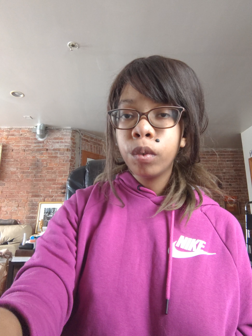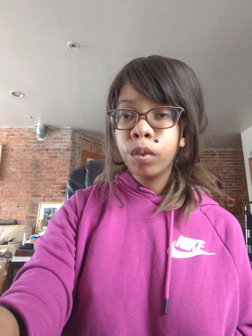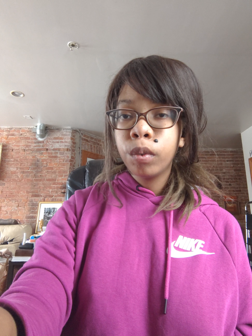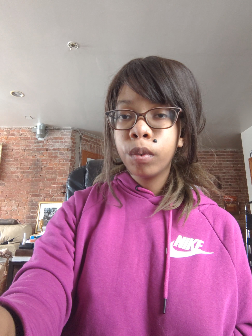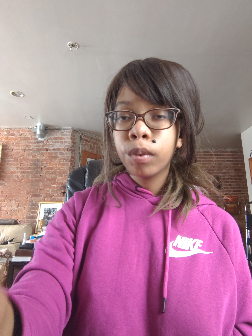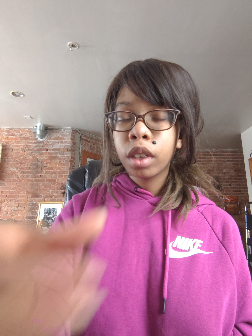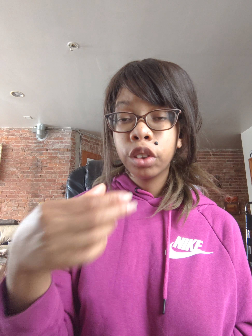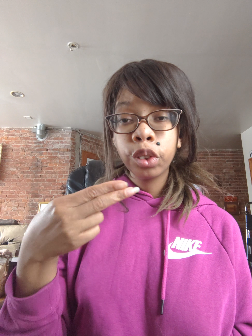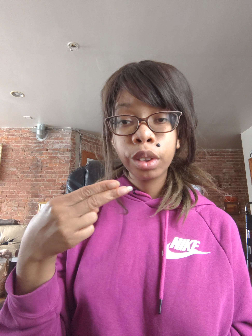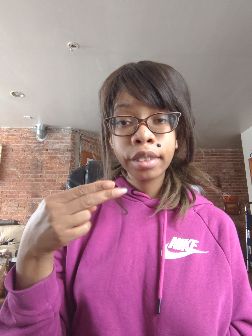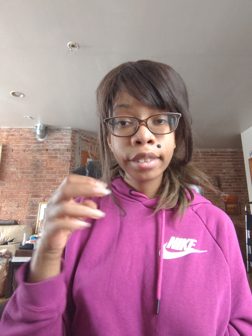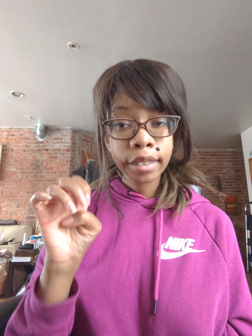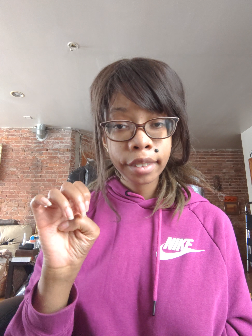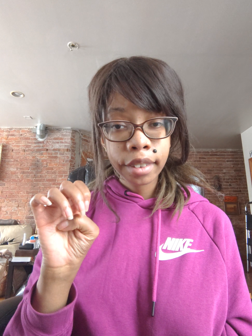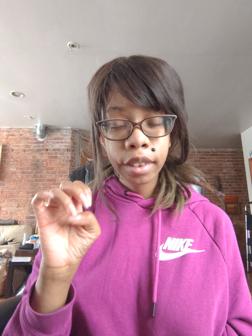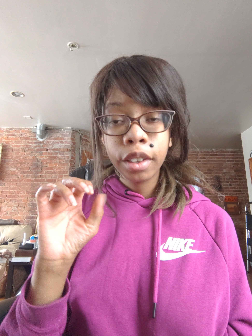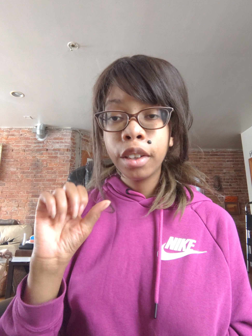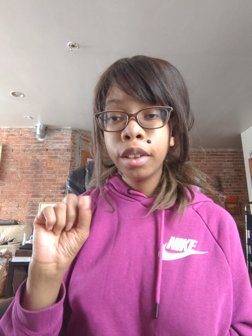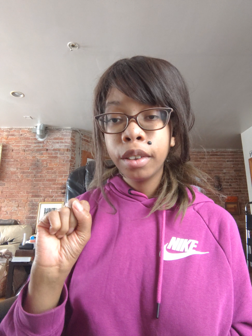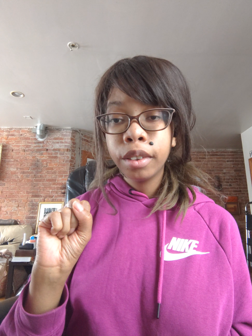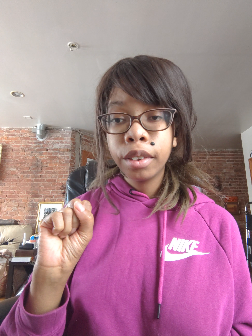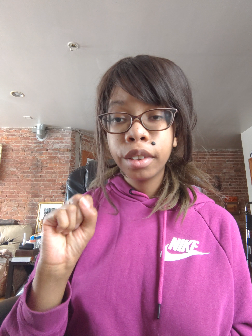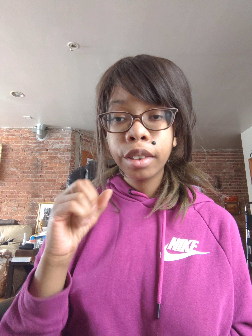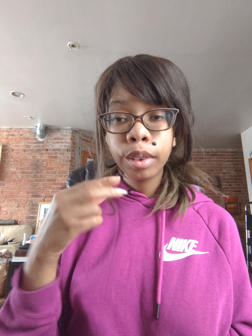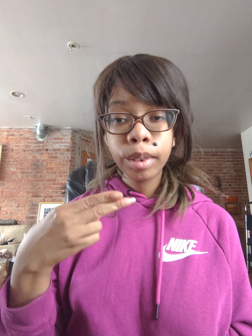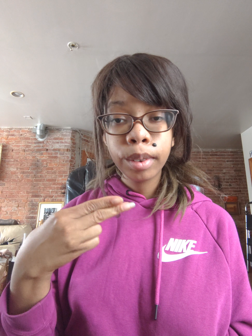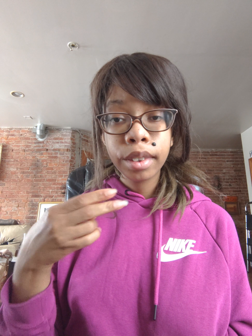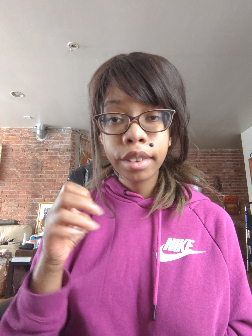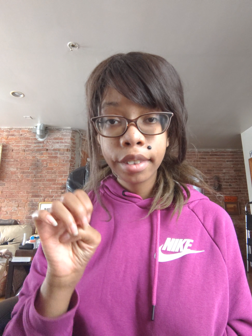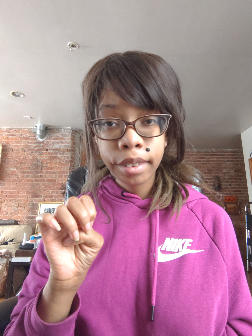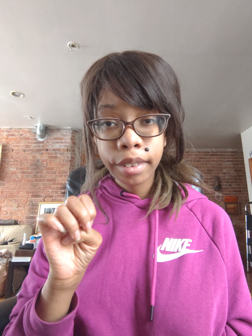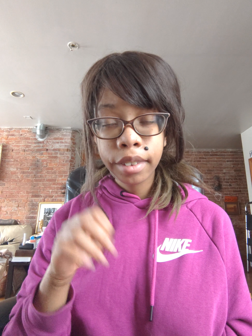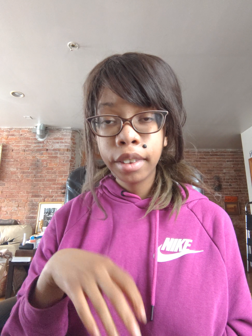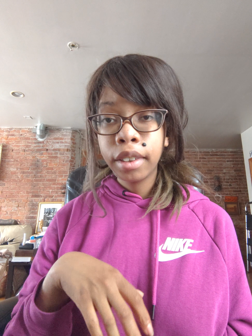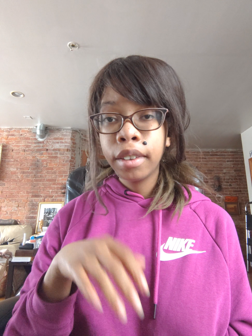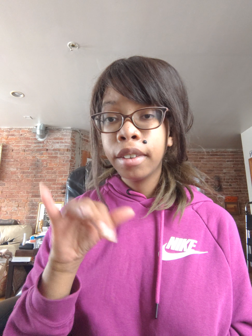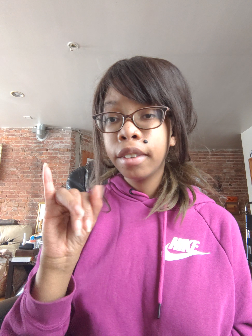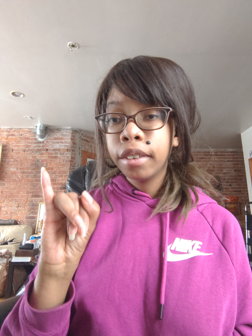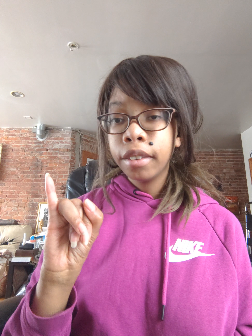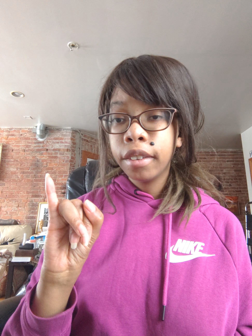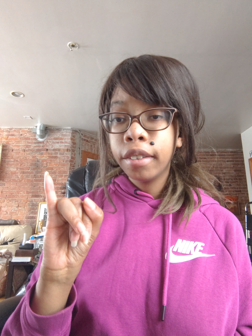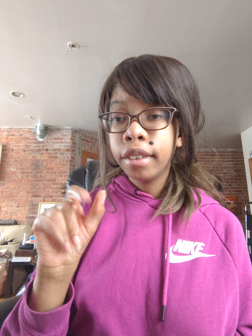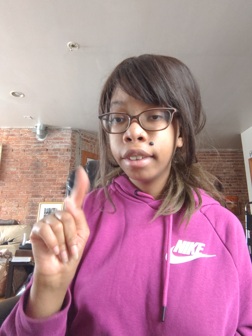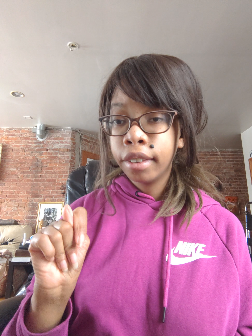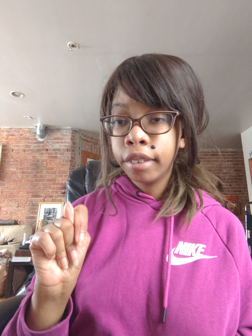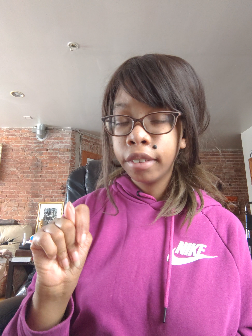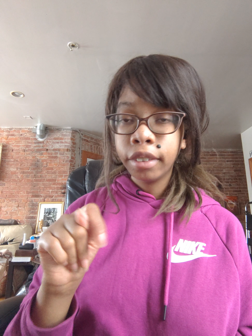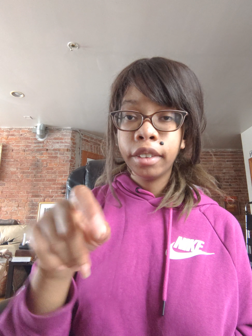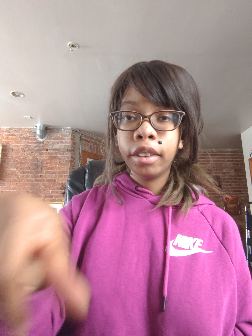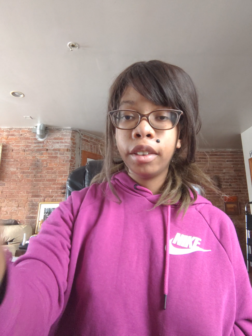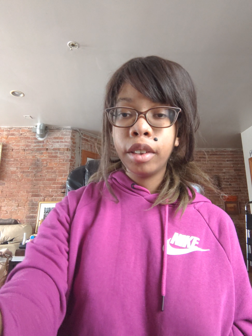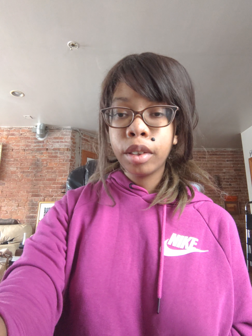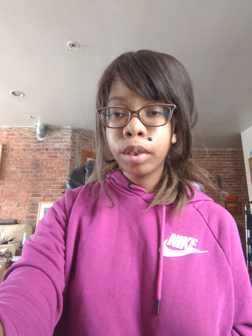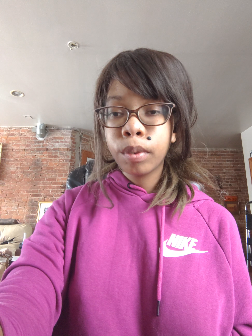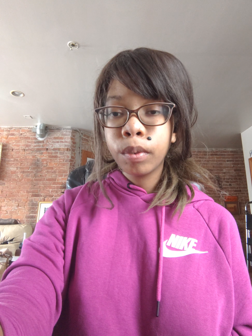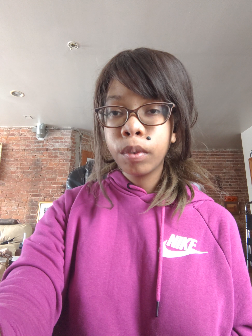he/she/it